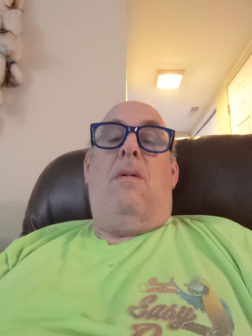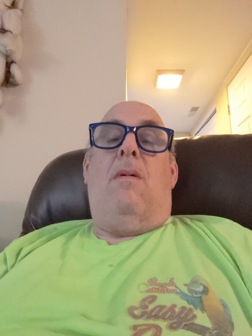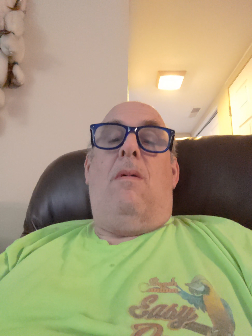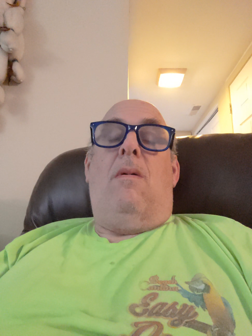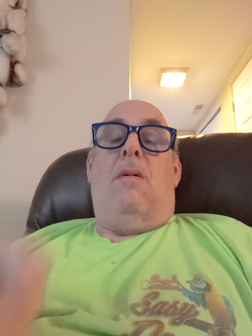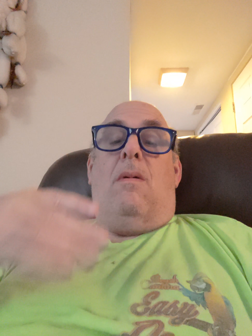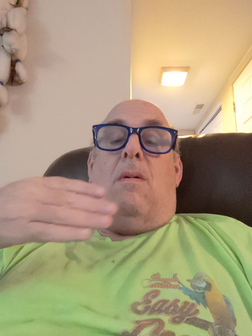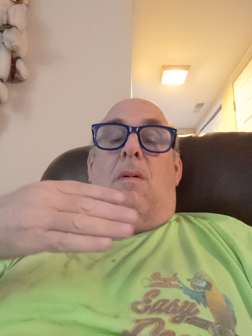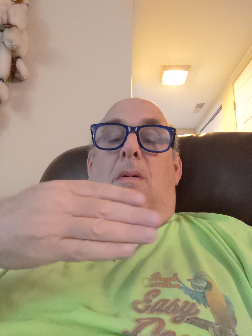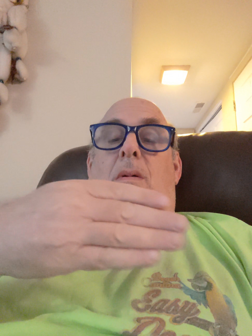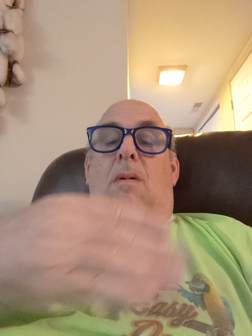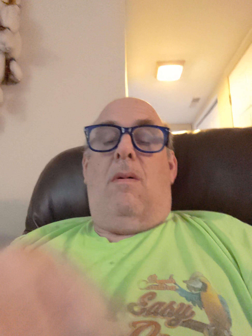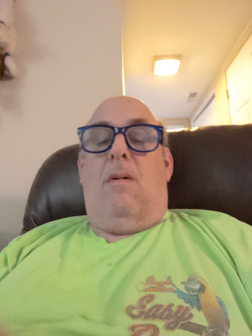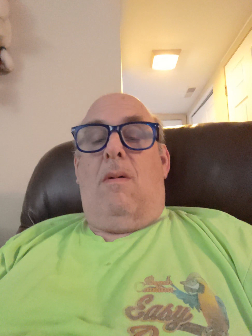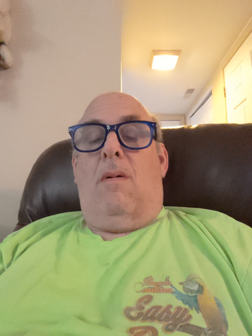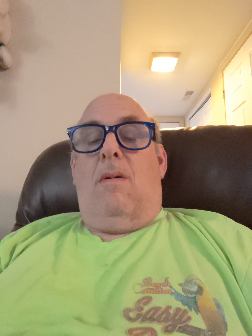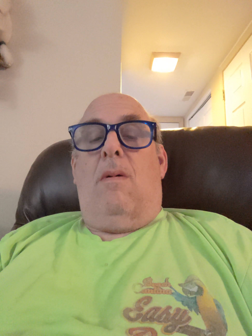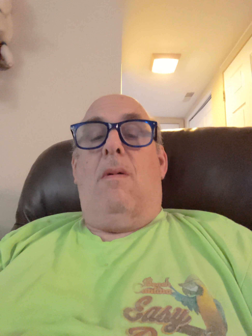fish